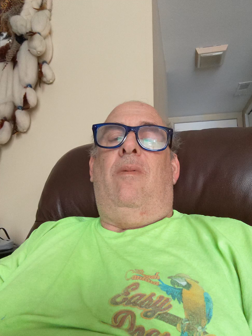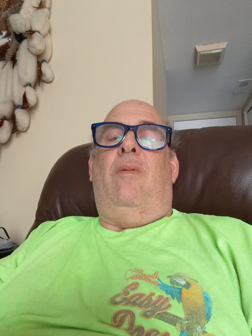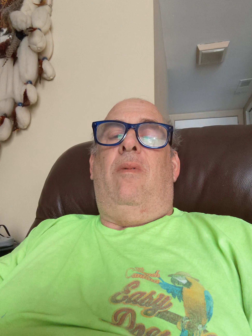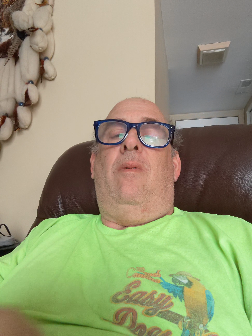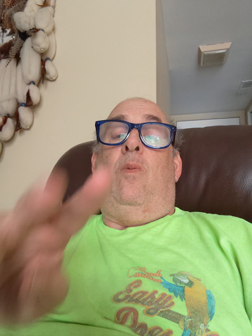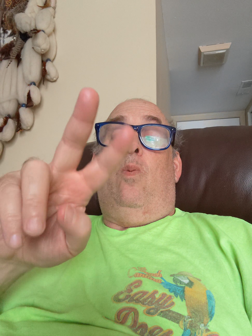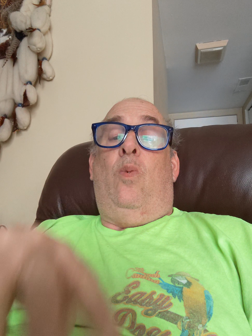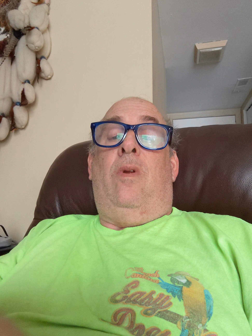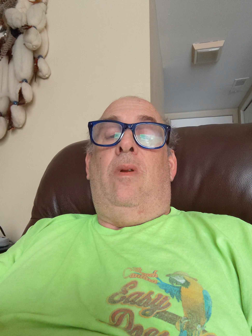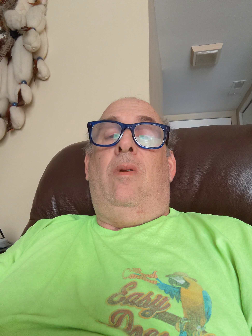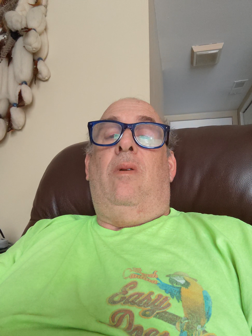read